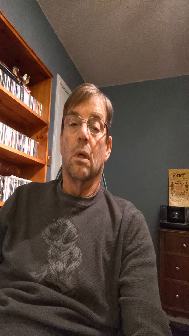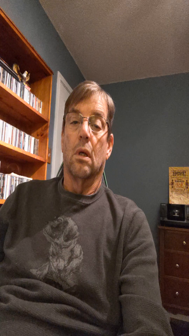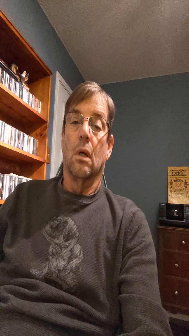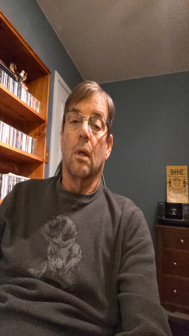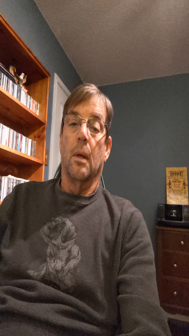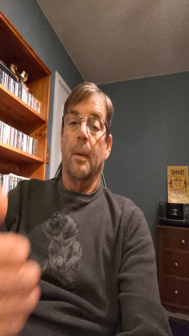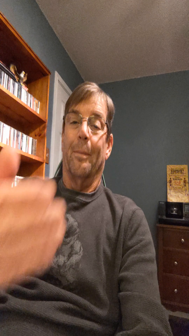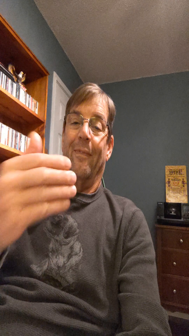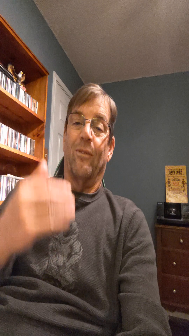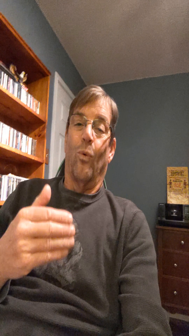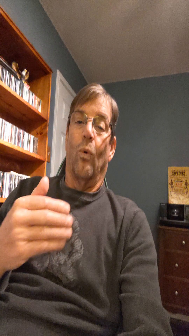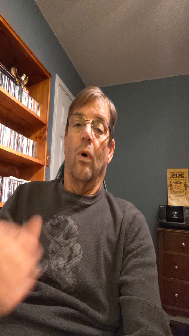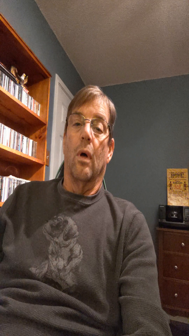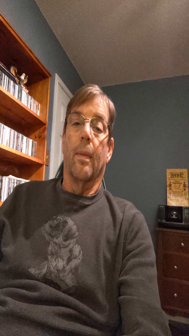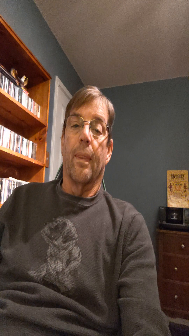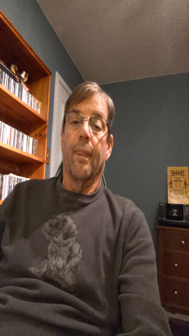before